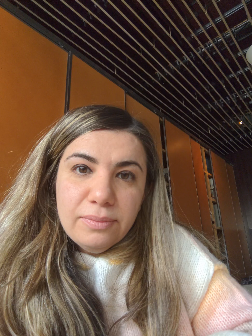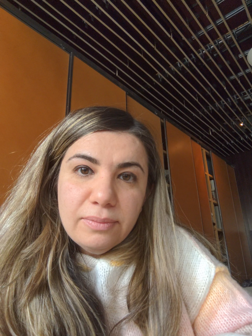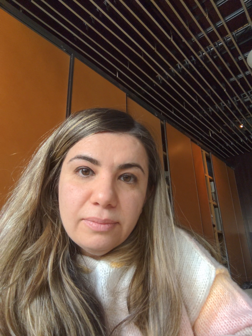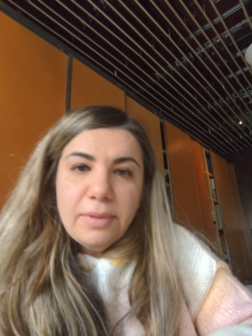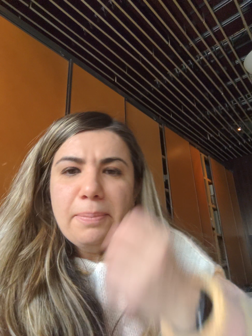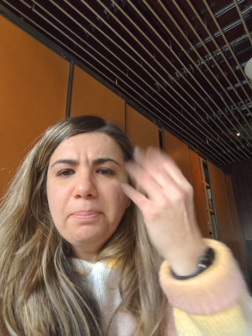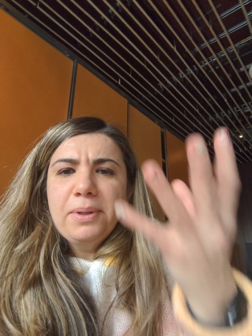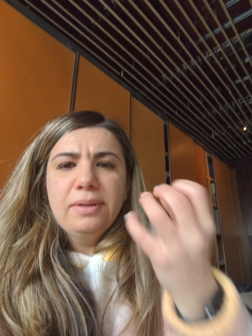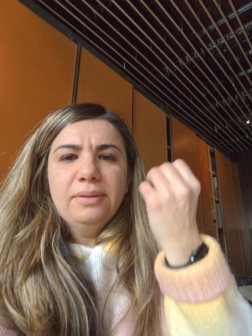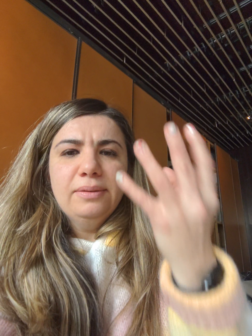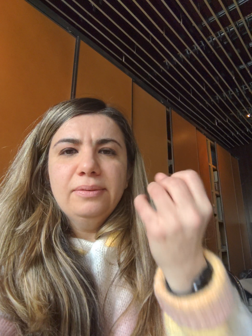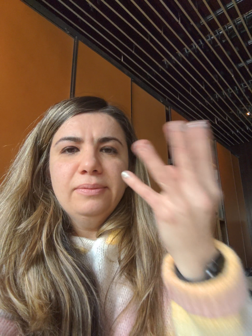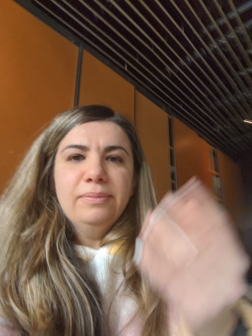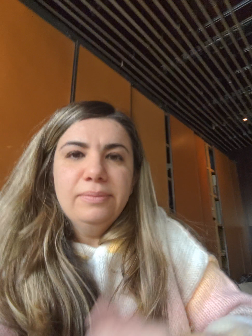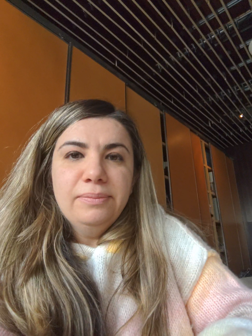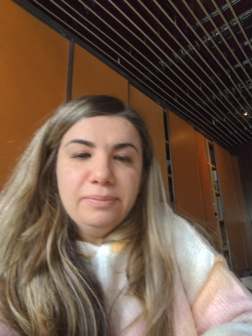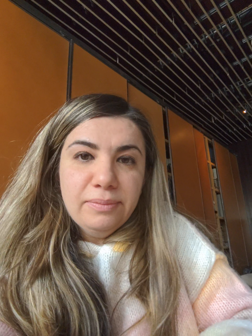many